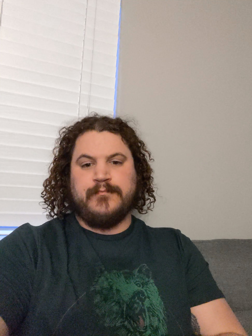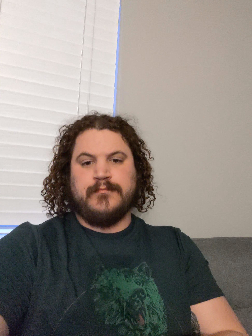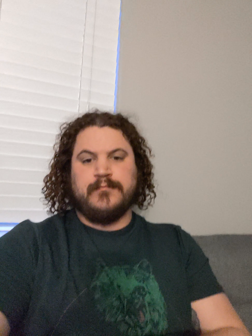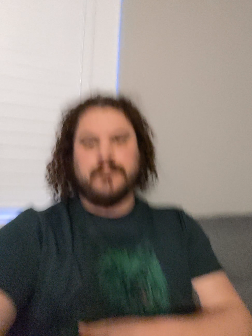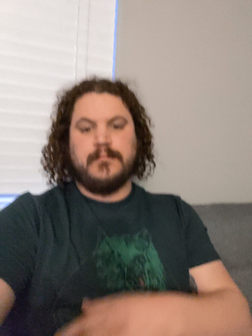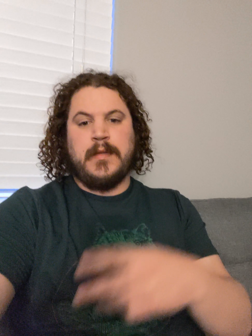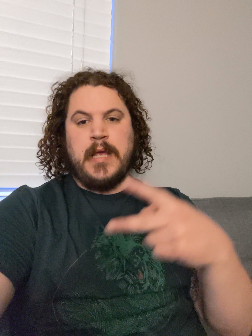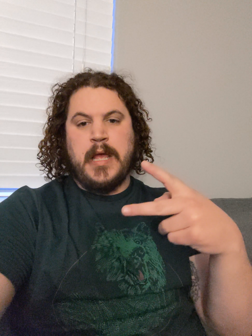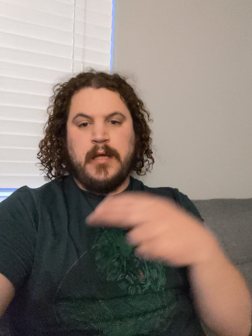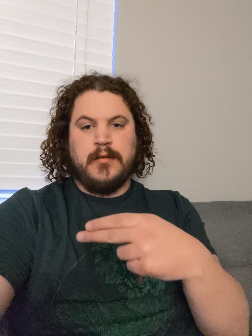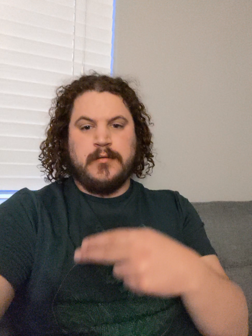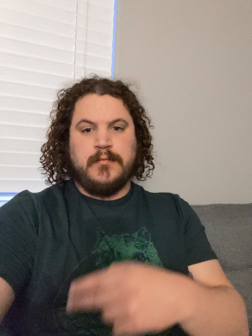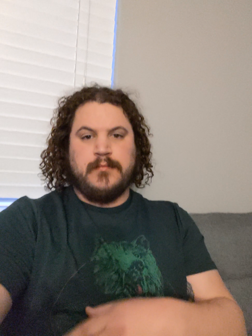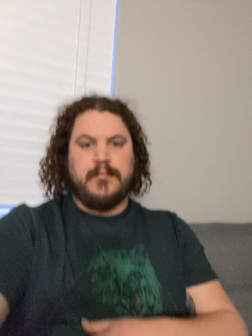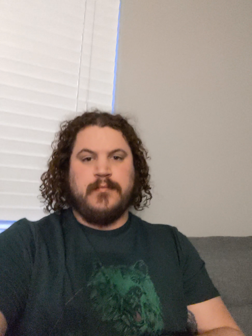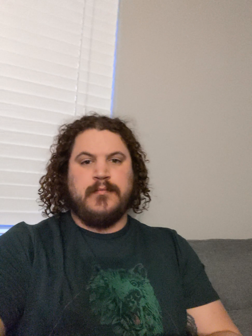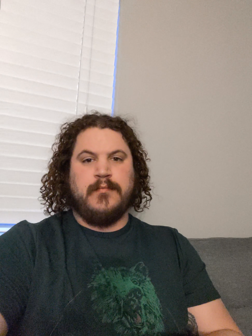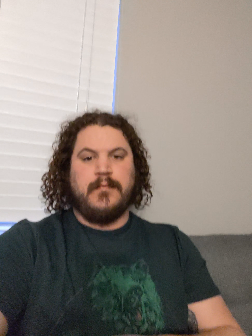cut